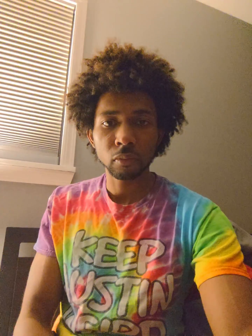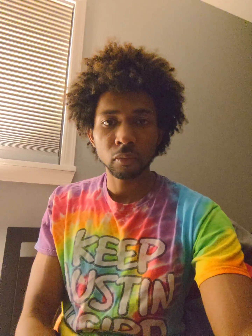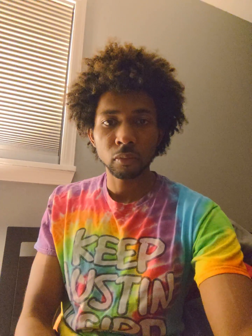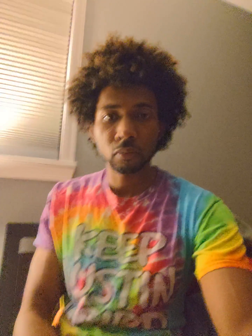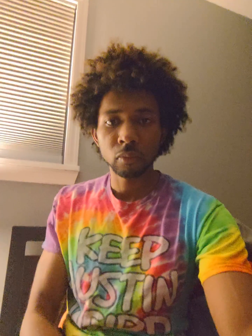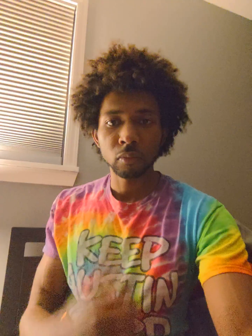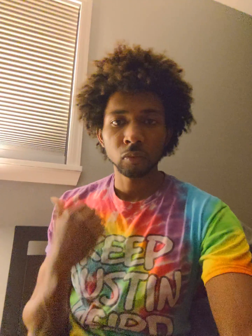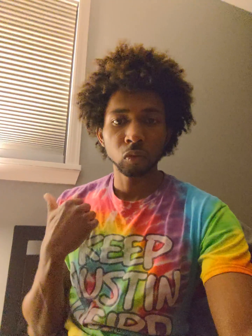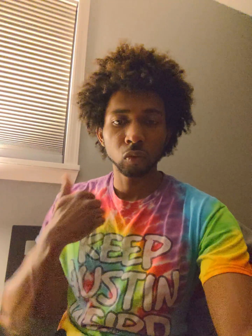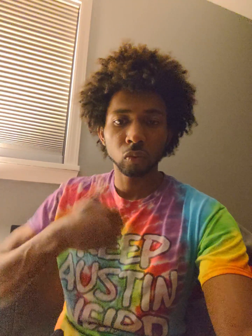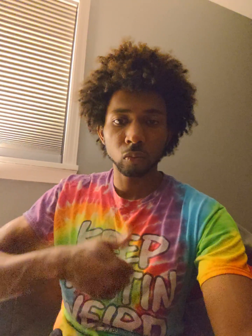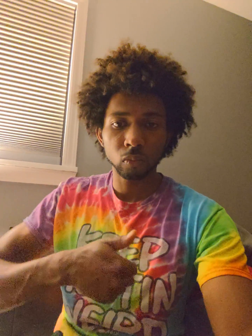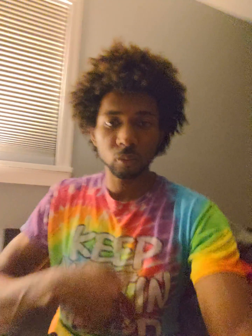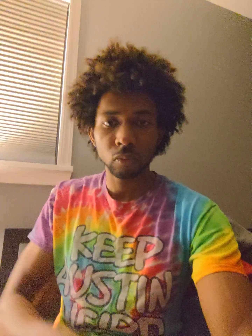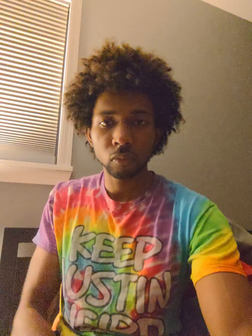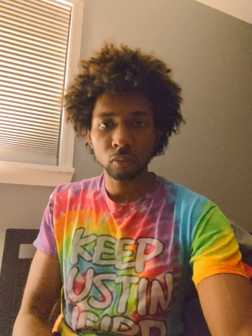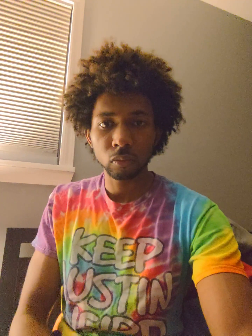coats